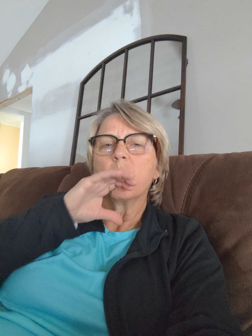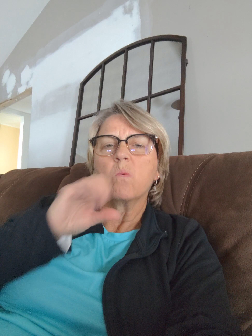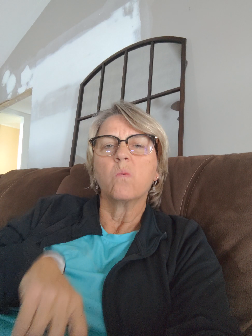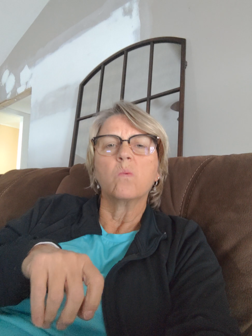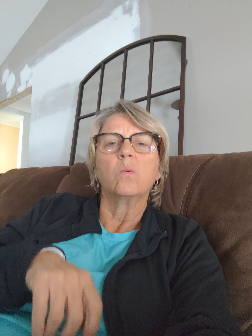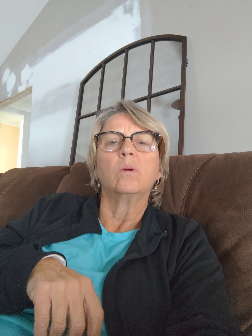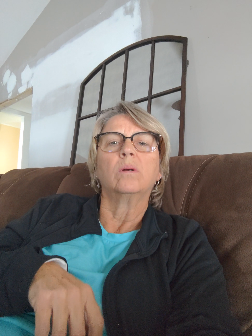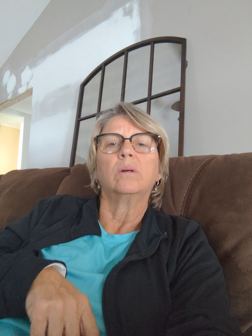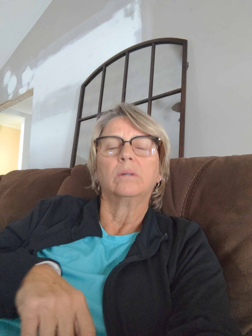old